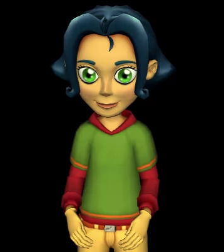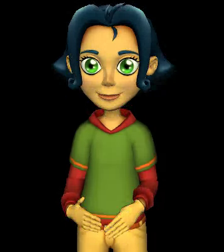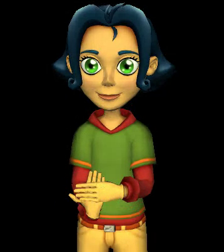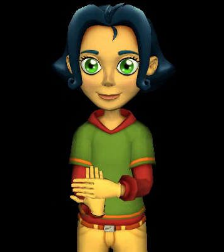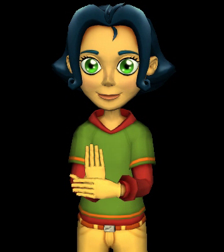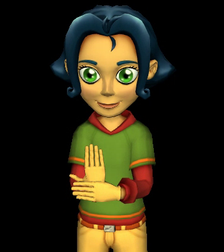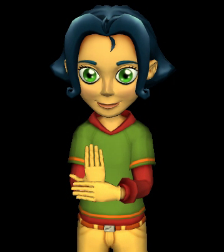صباح